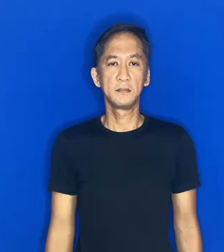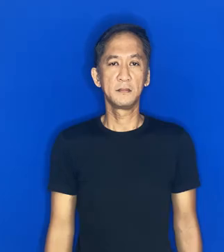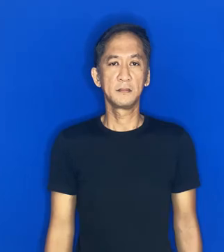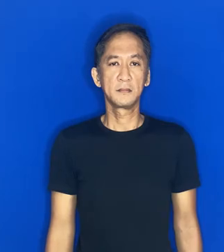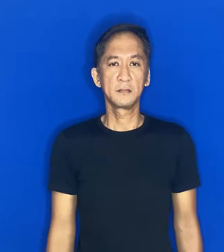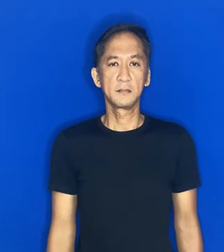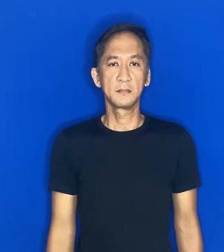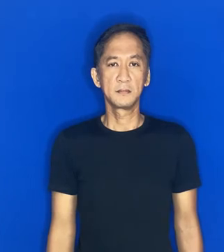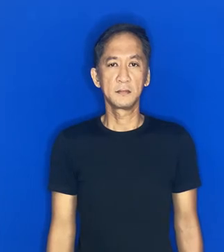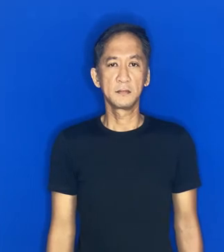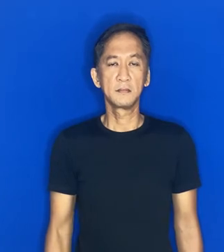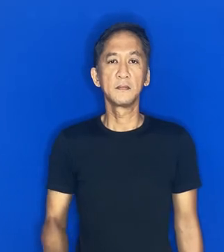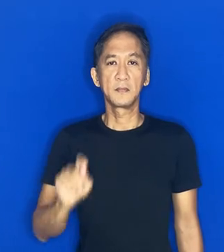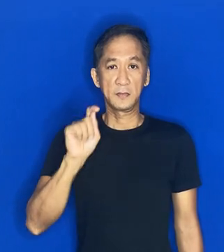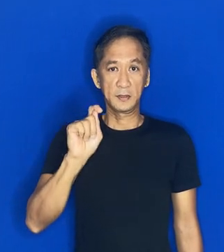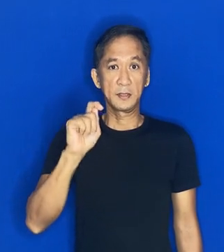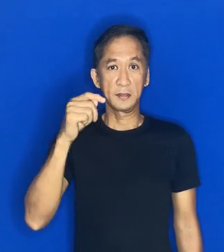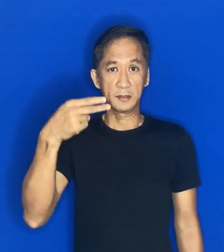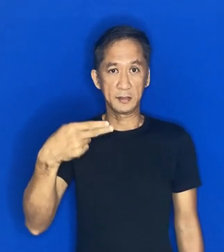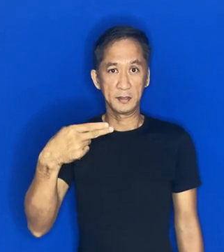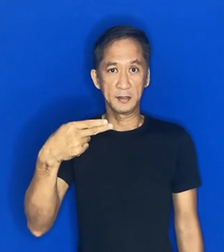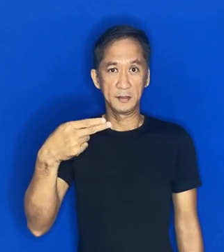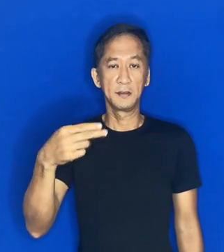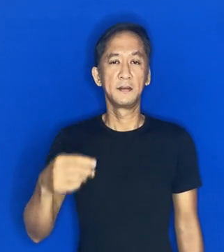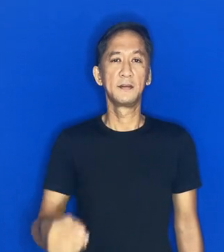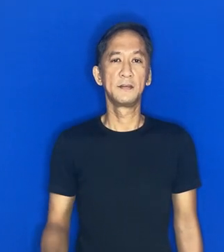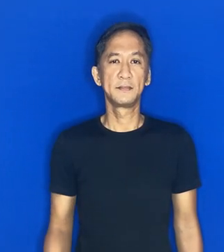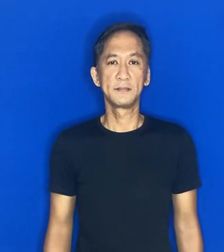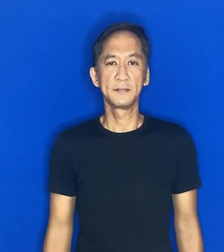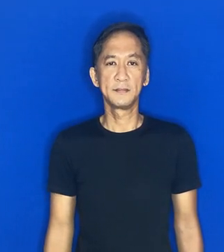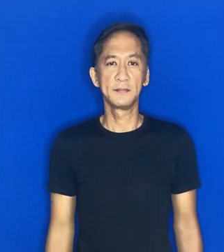thursday